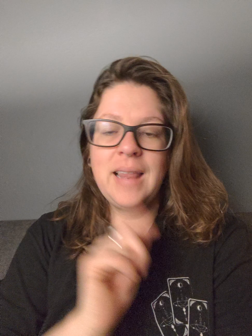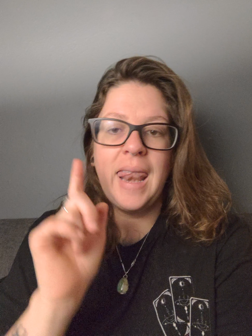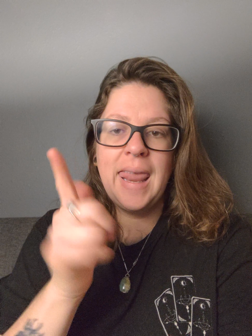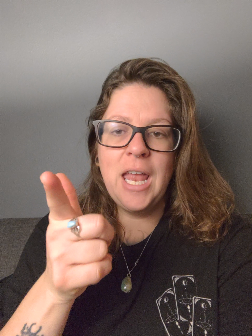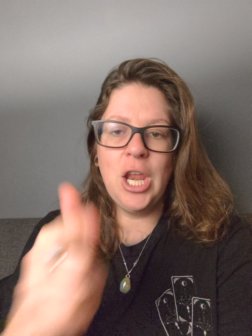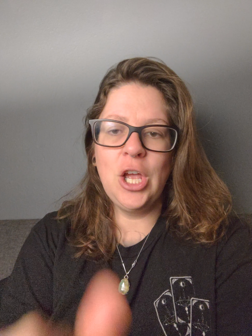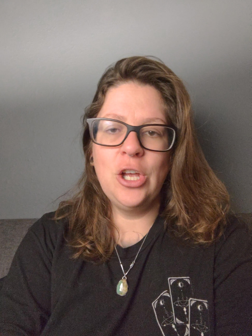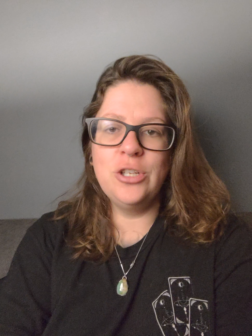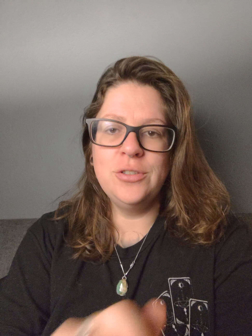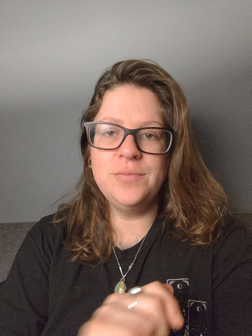later